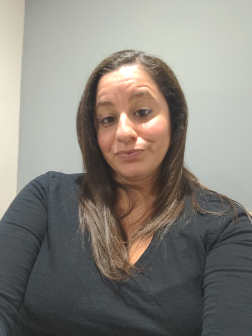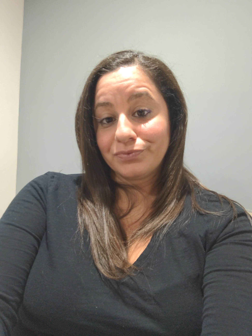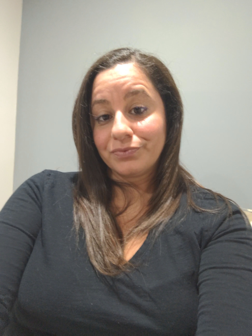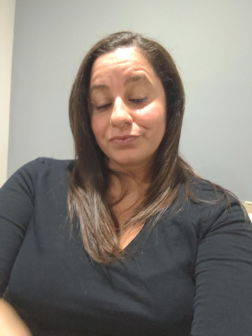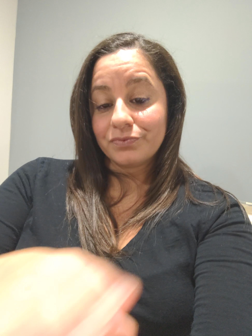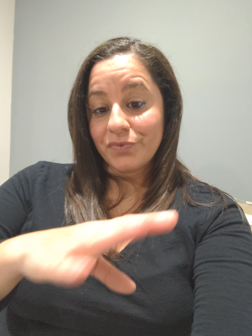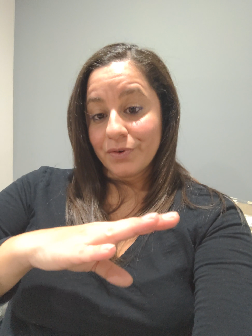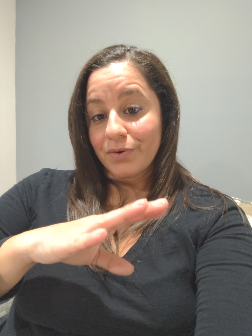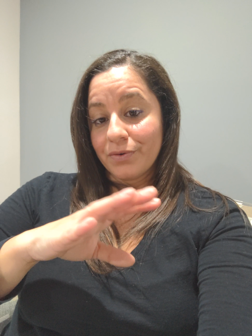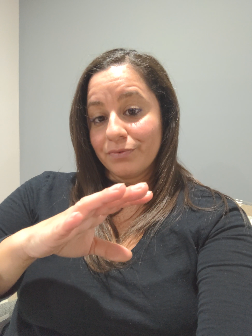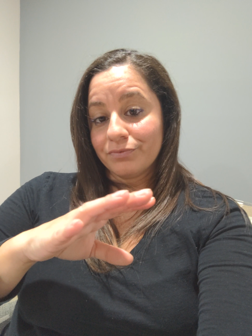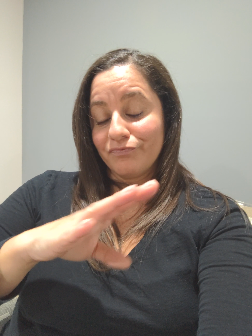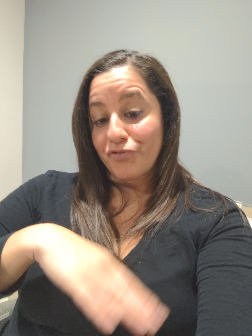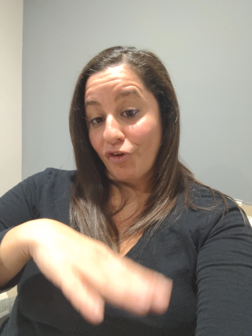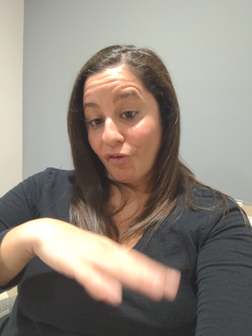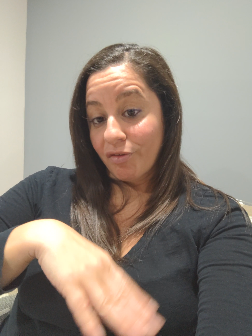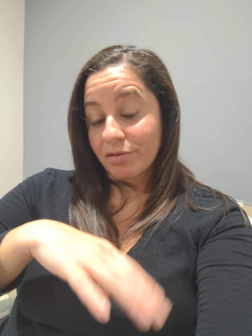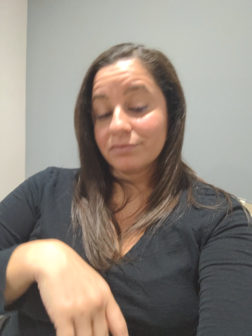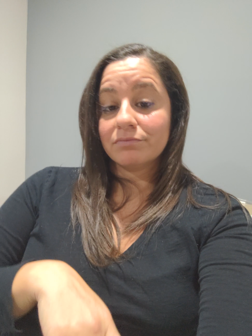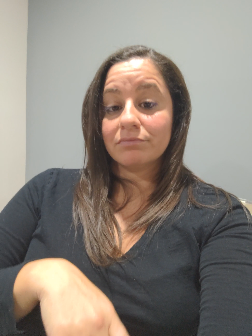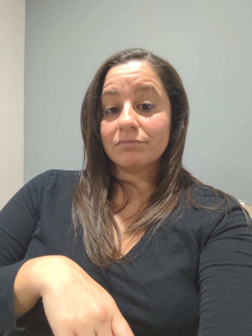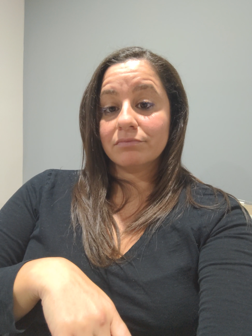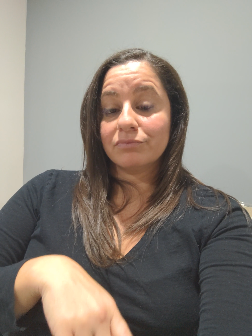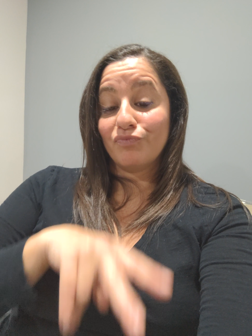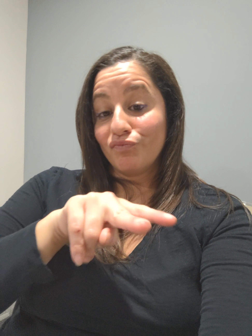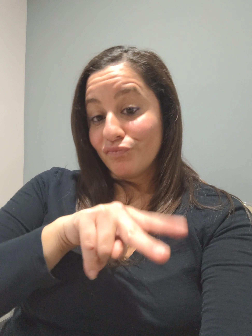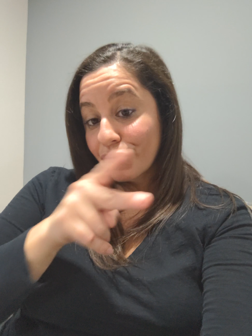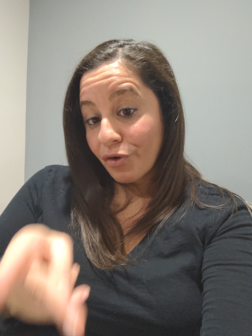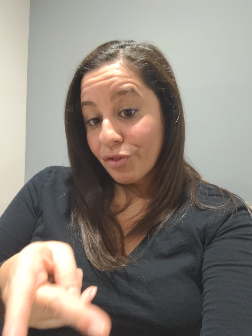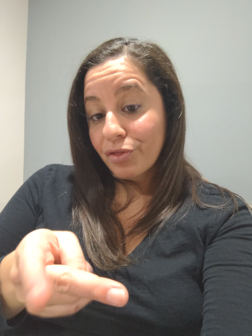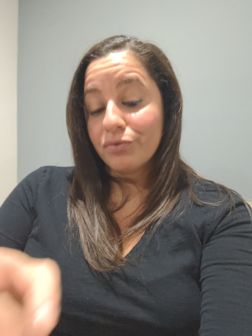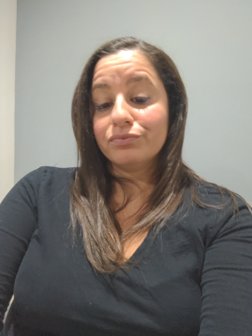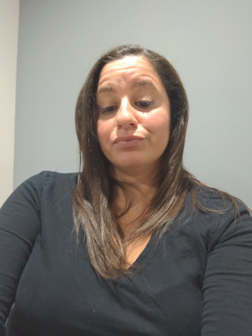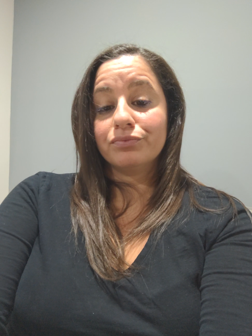fall